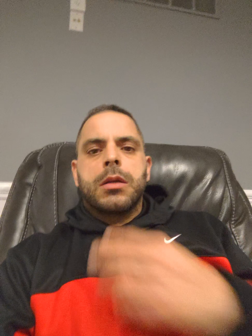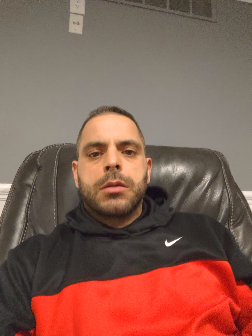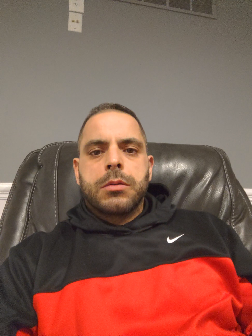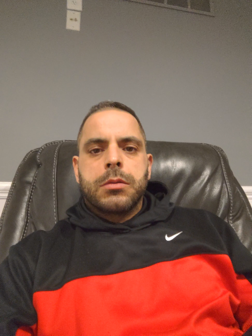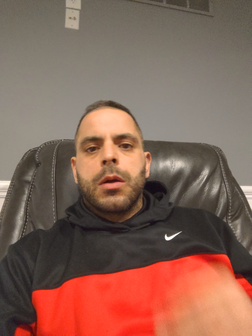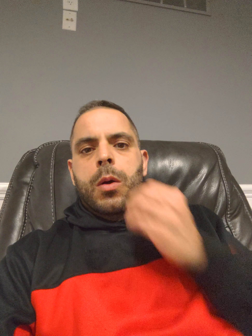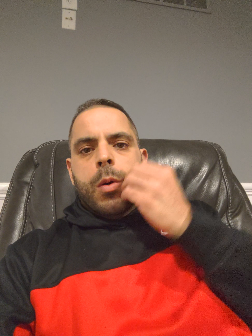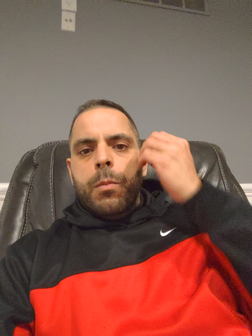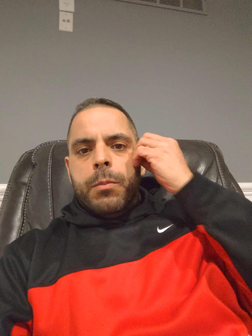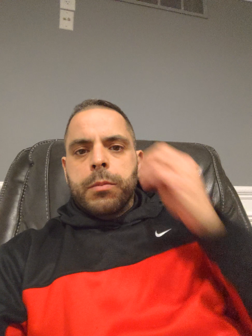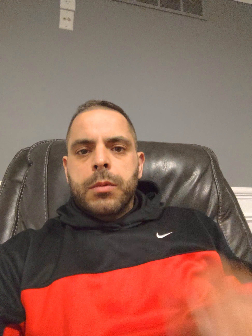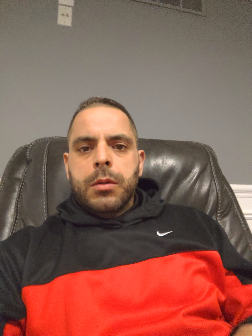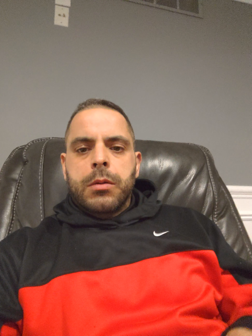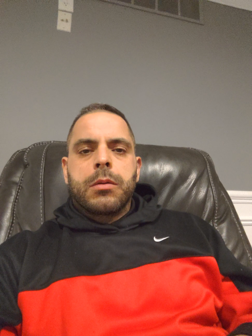home